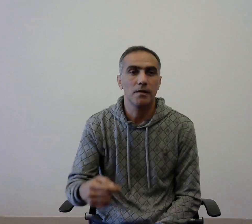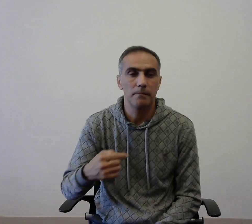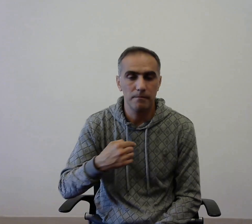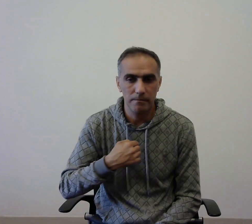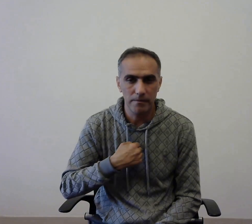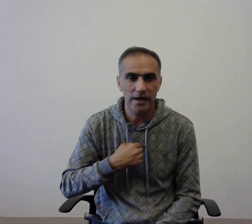mən